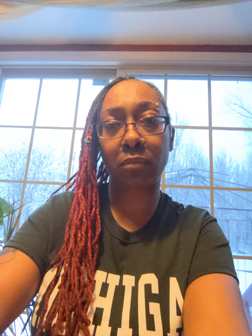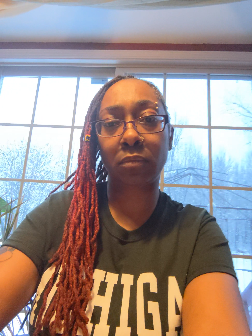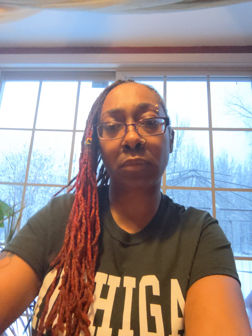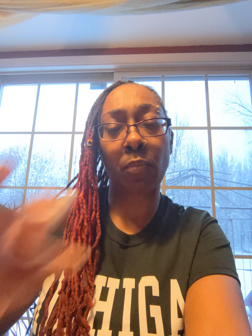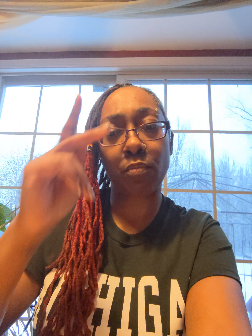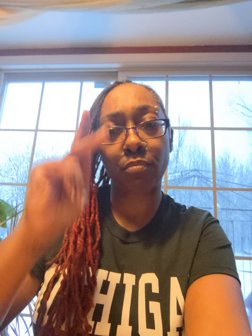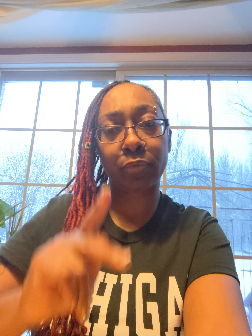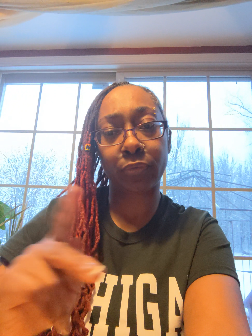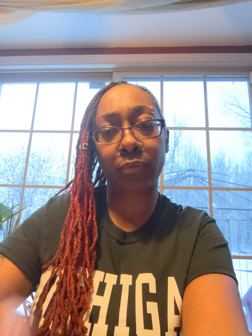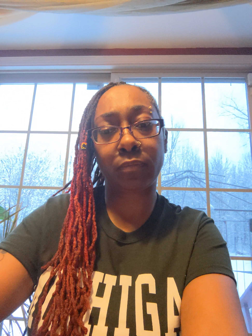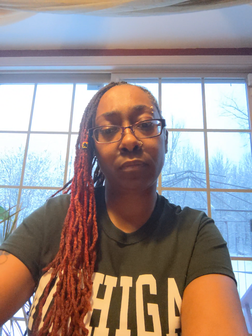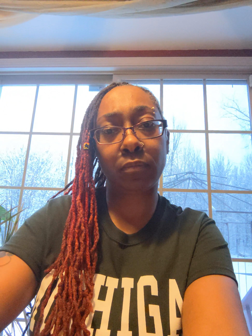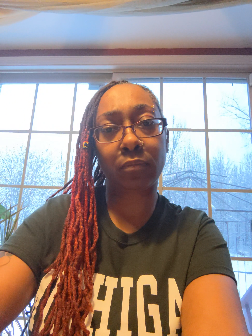person